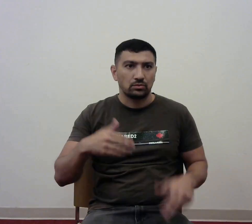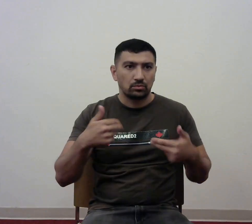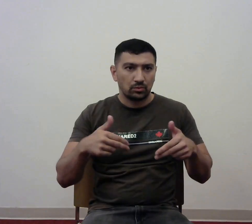futbol